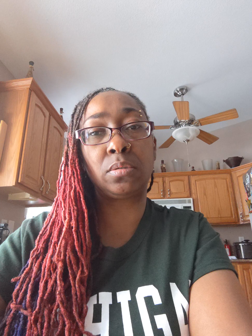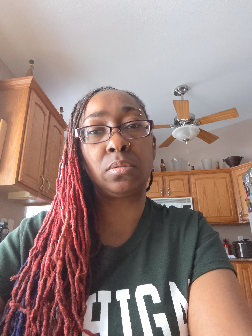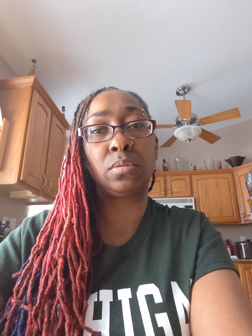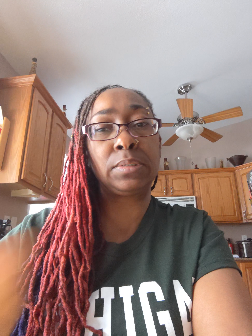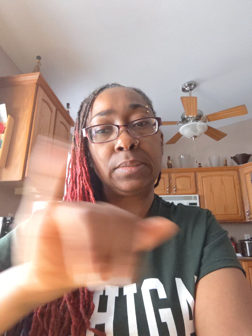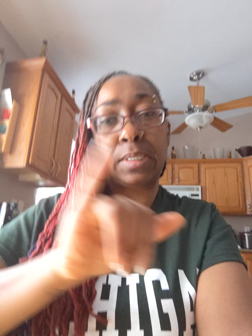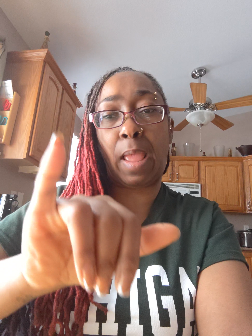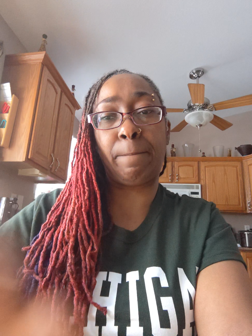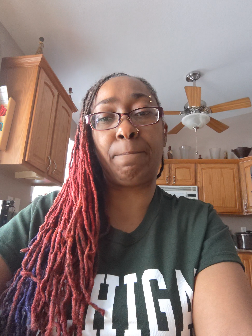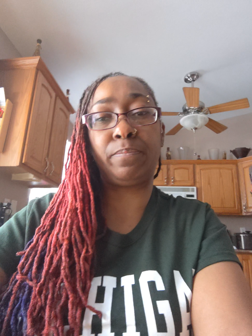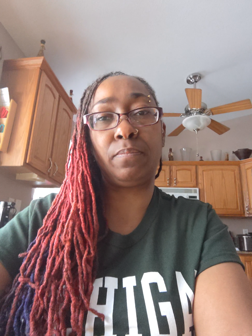same